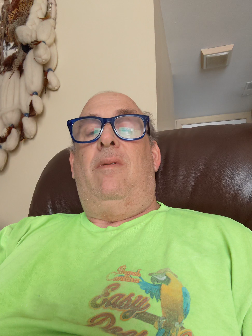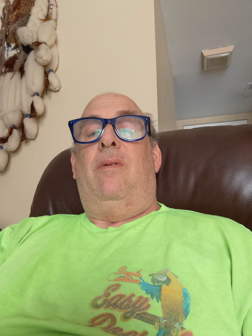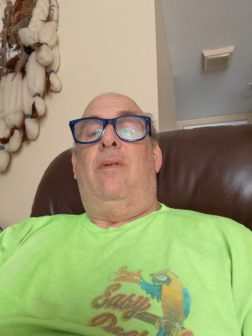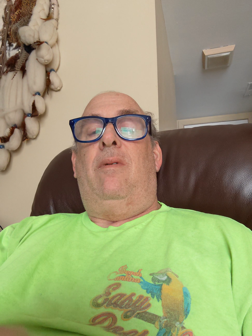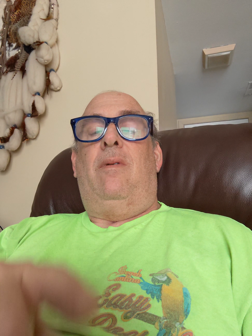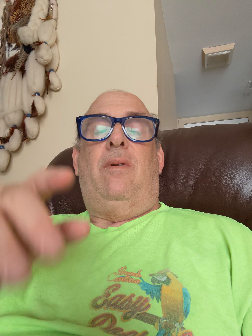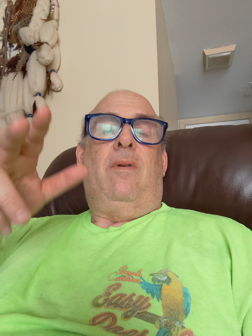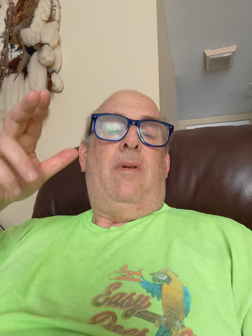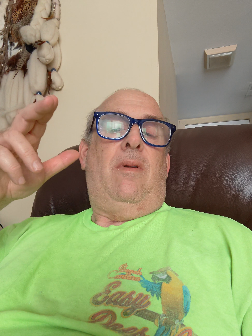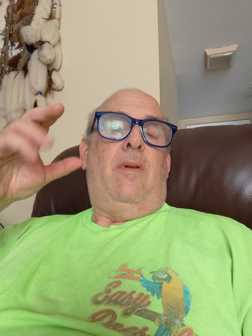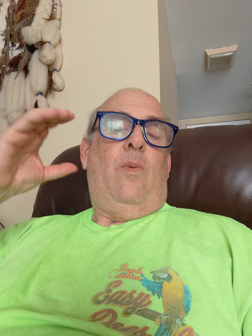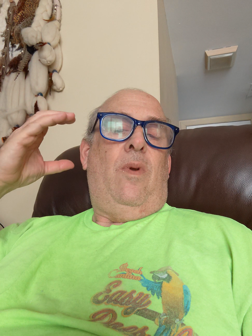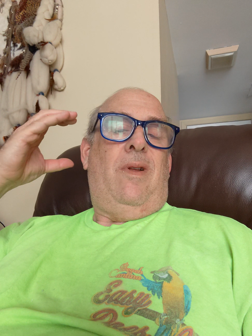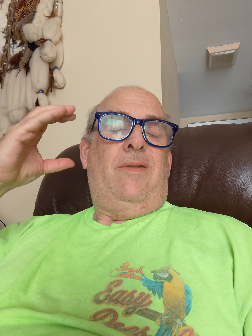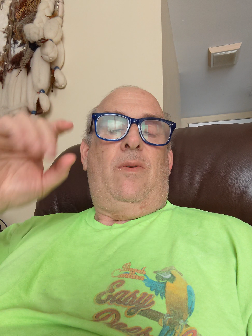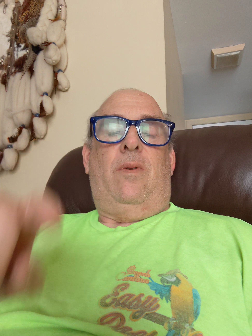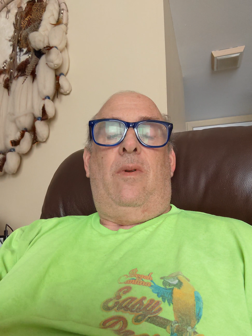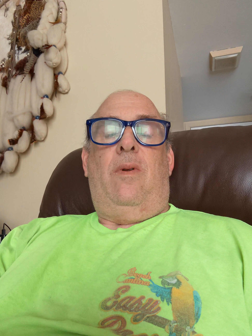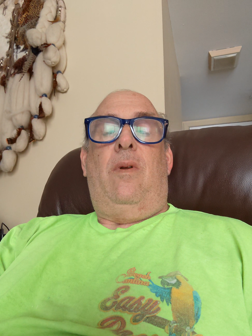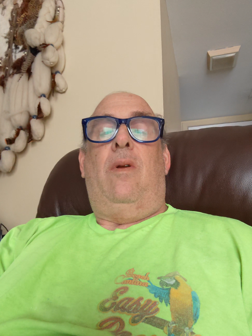radio